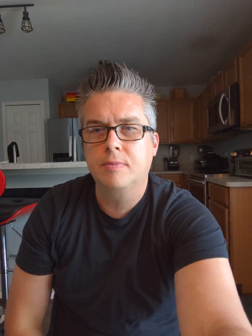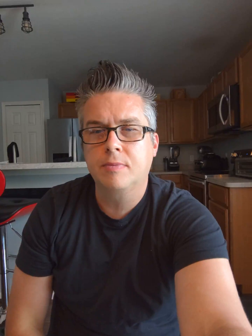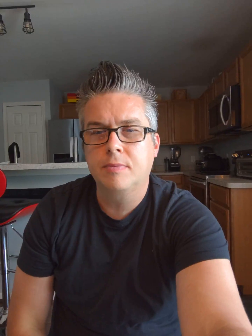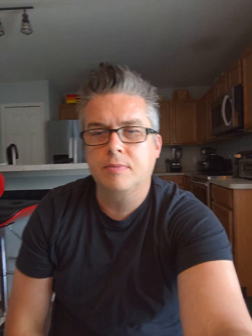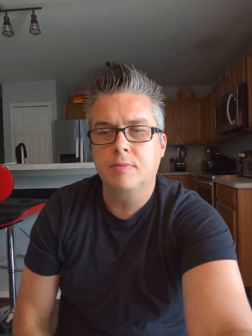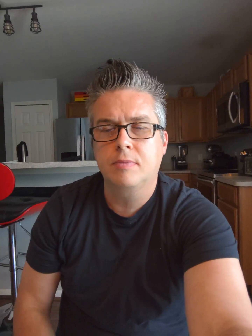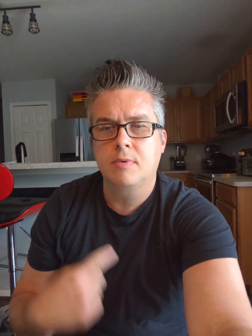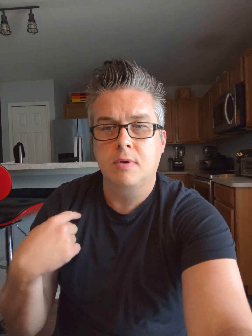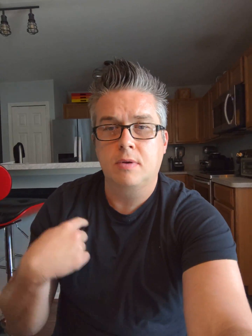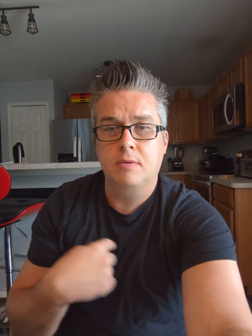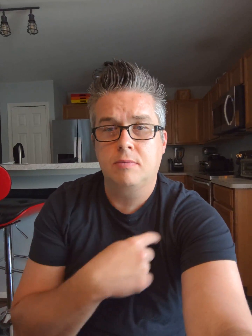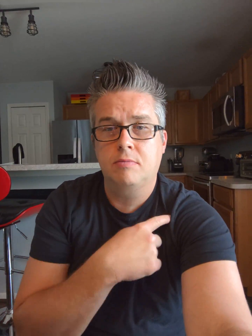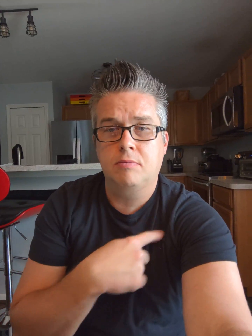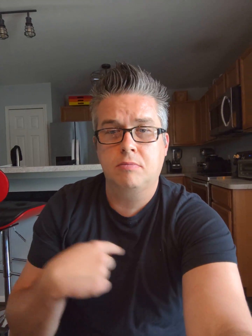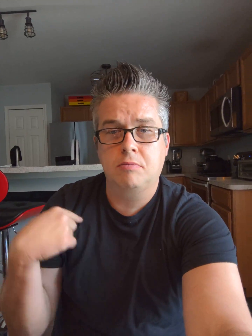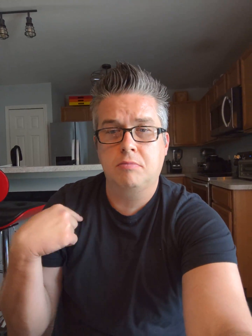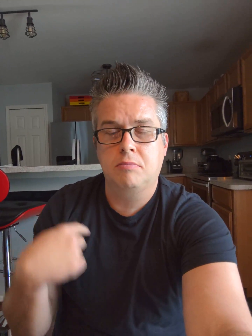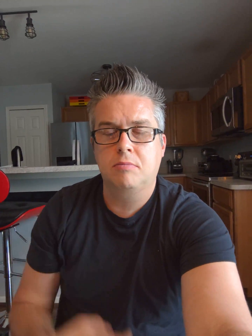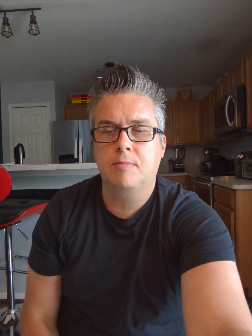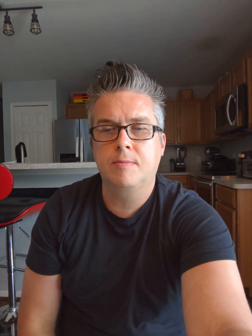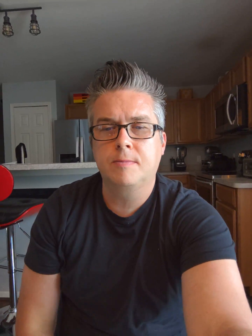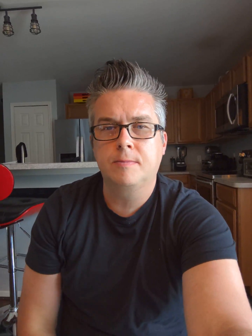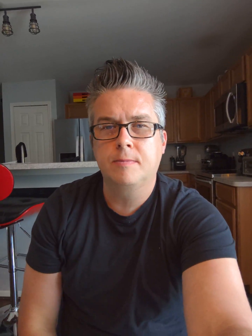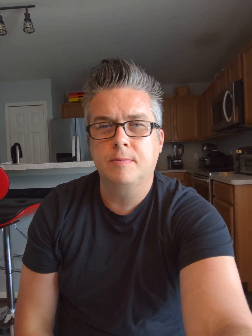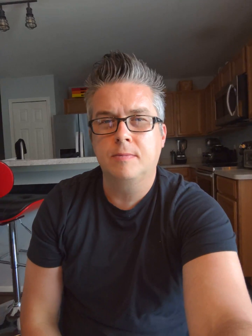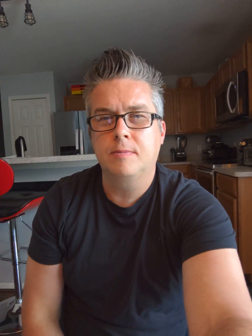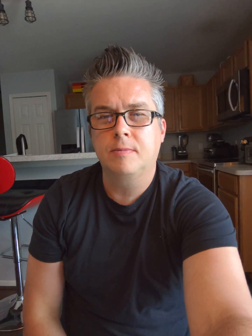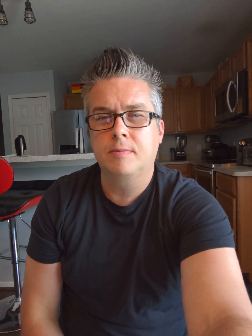bib